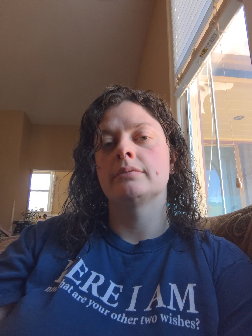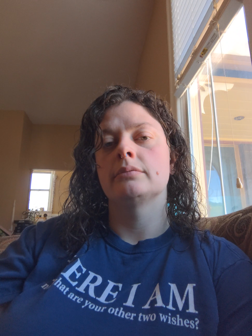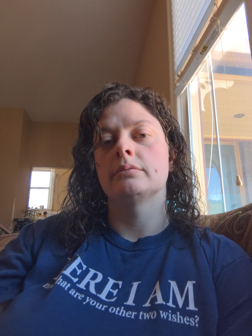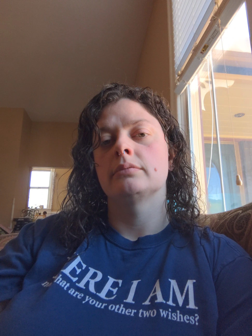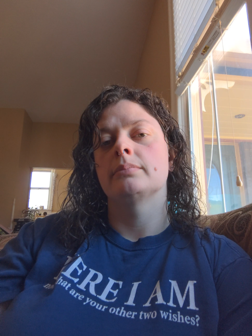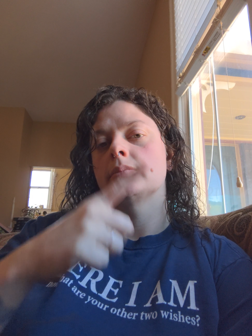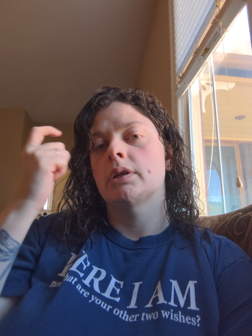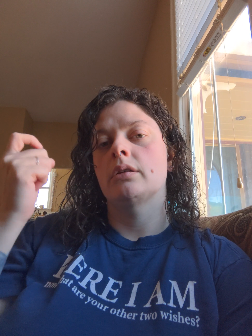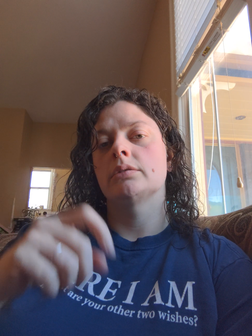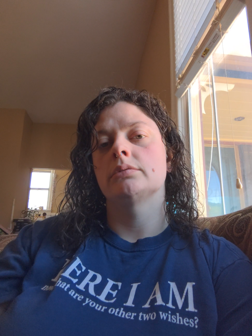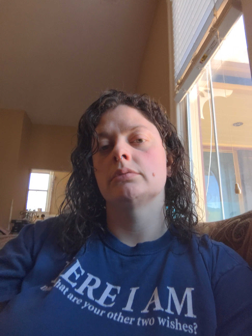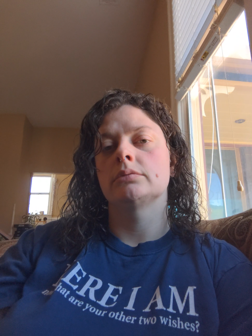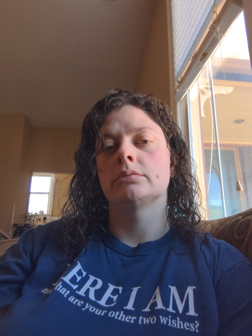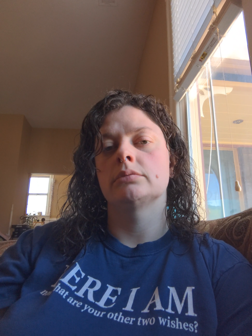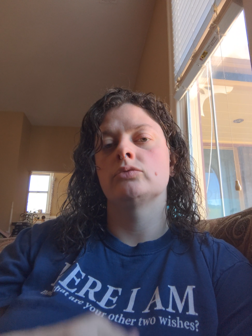because